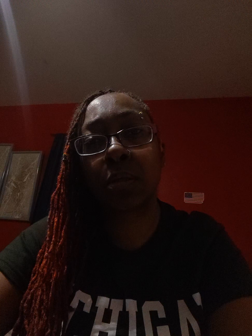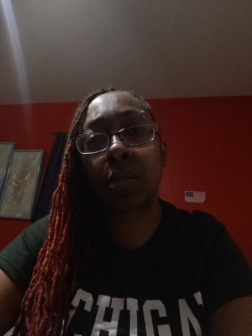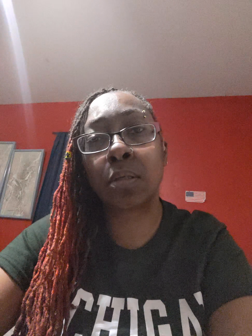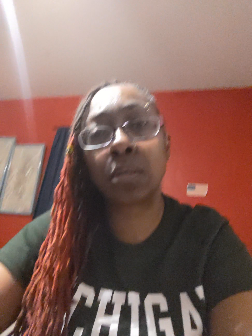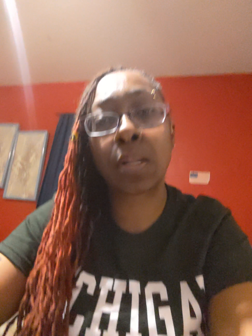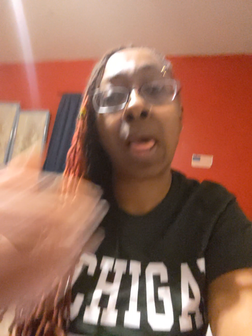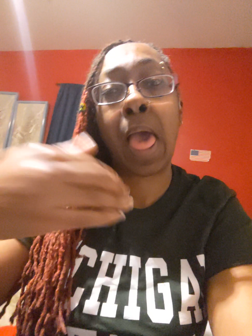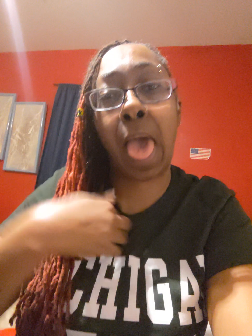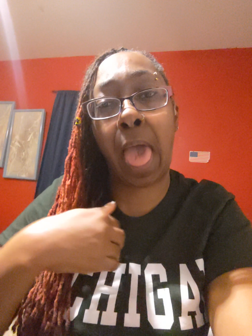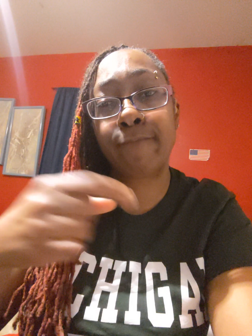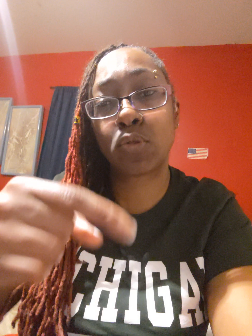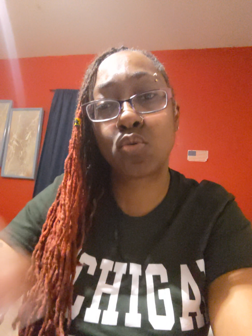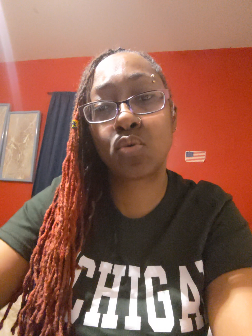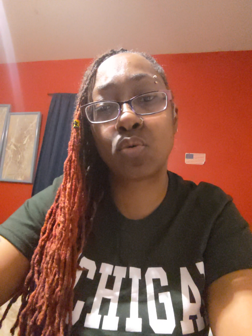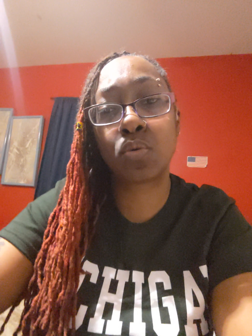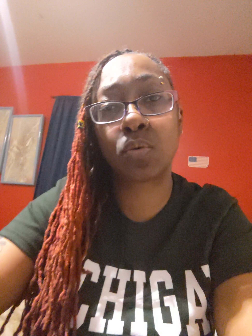have to